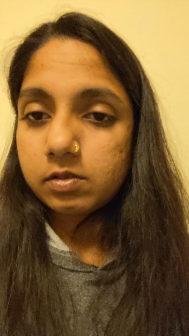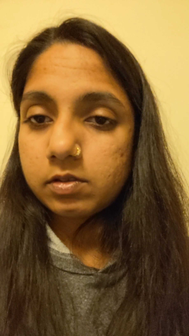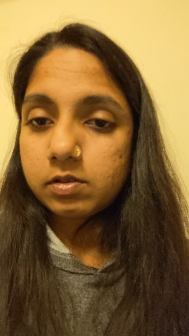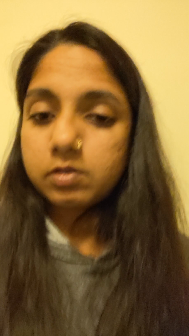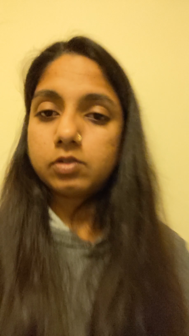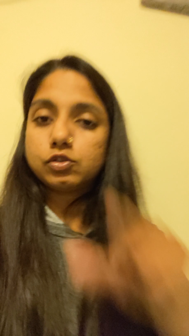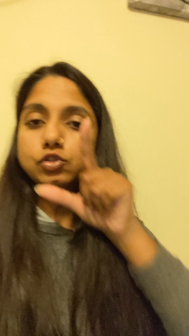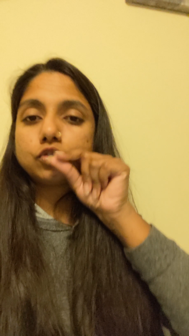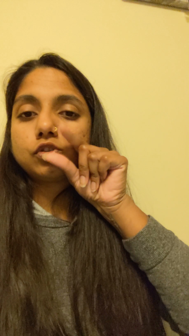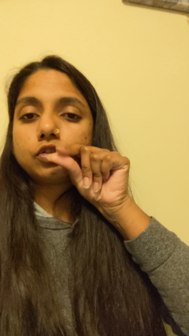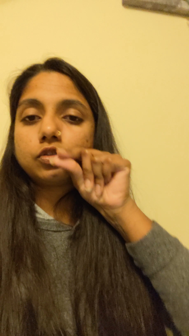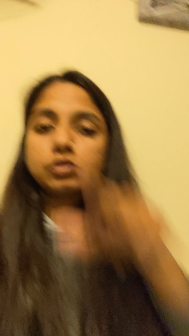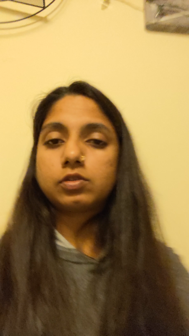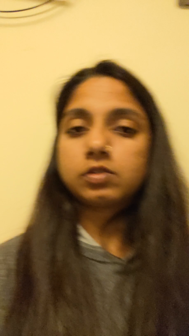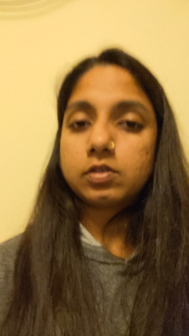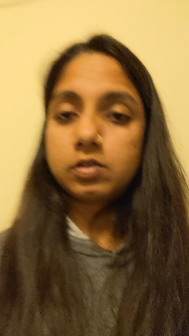chicken